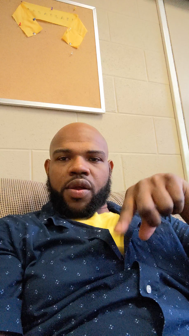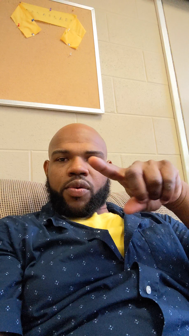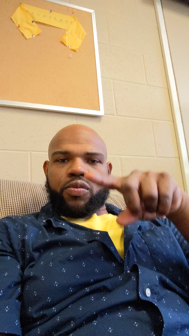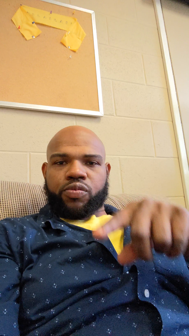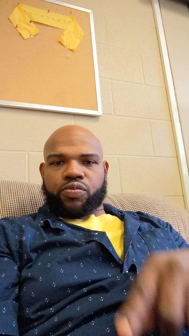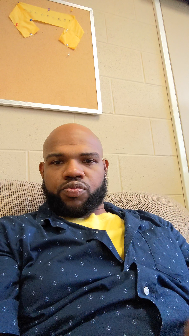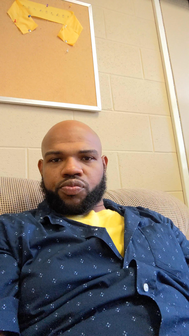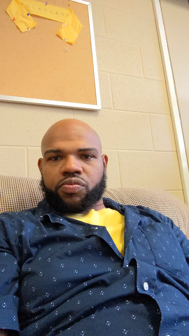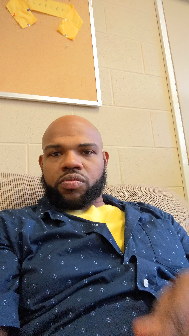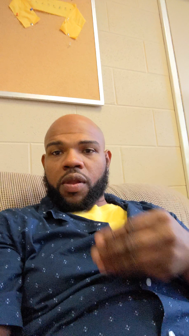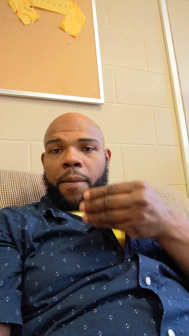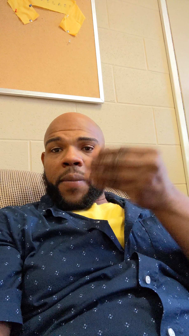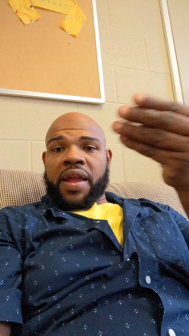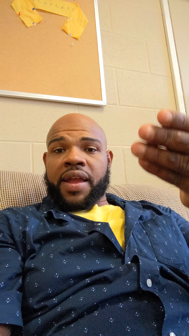buy